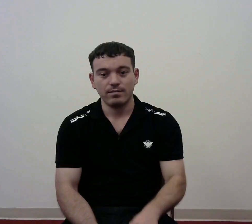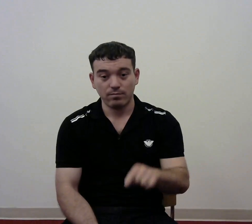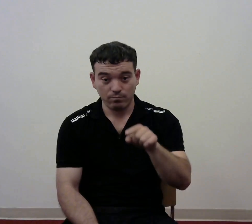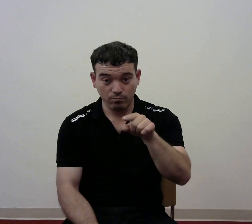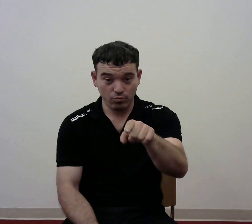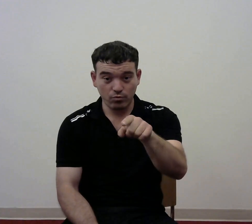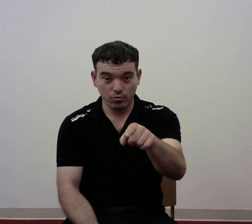bu